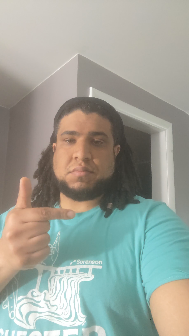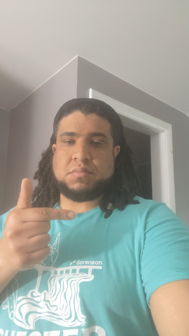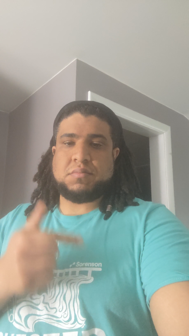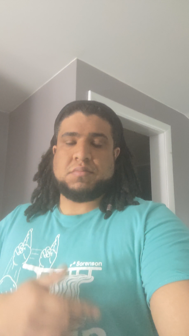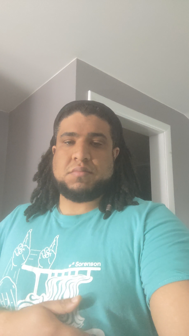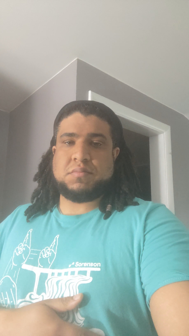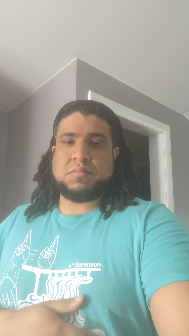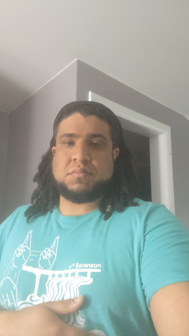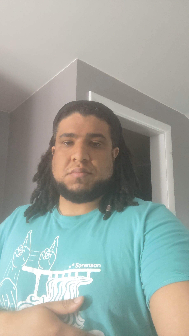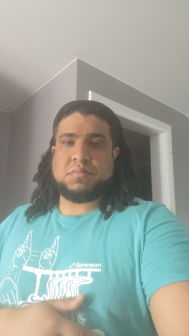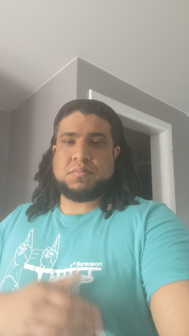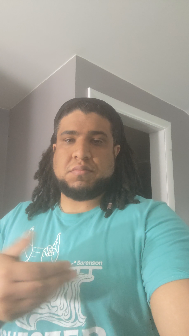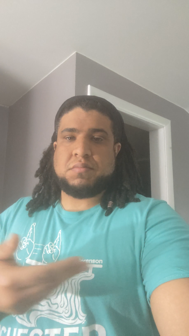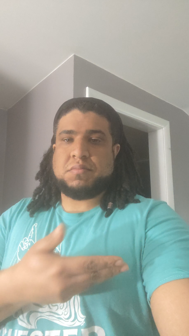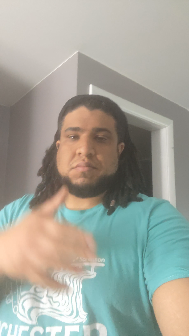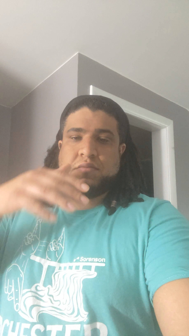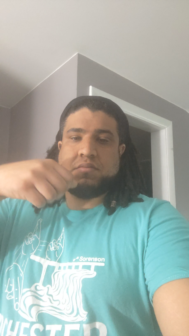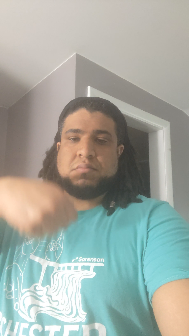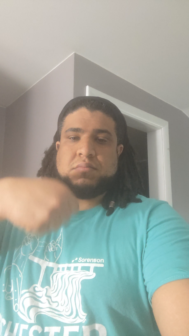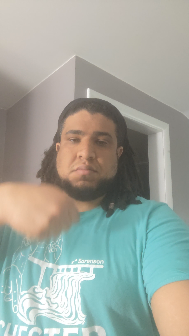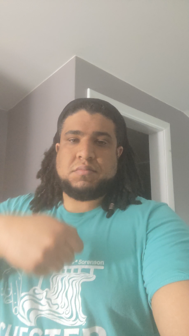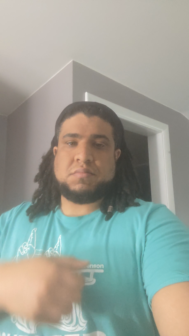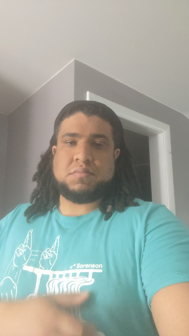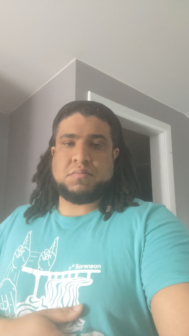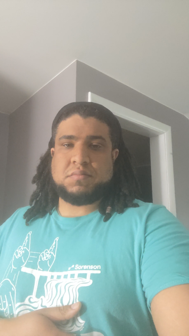basket